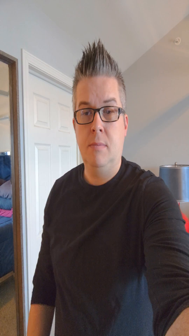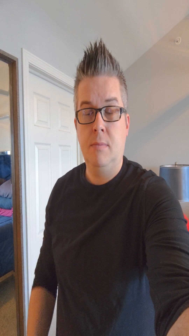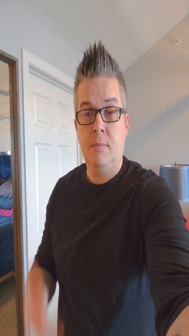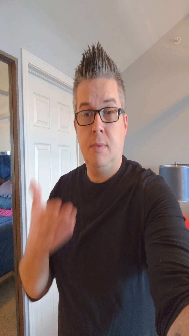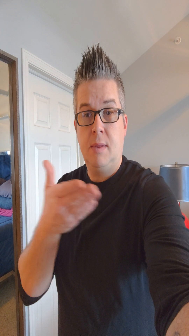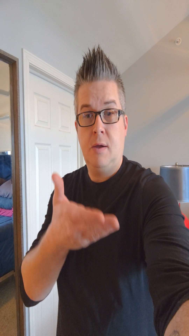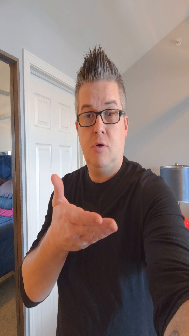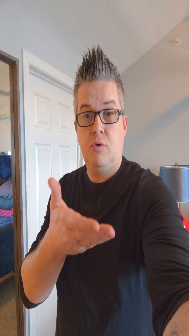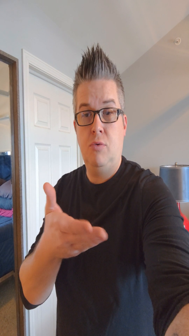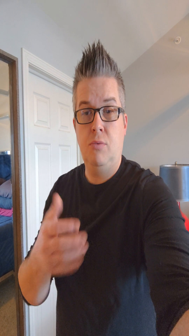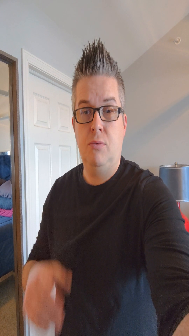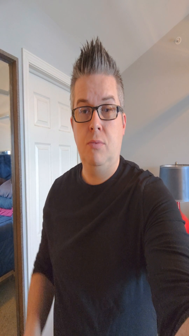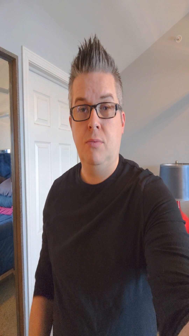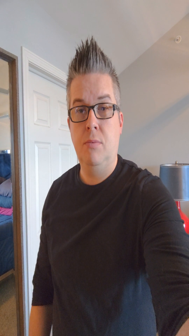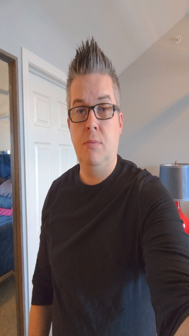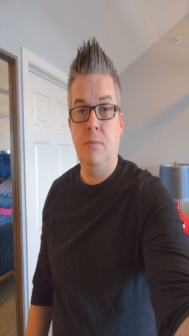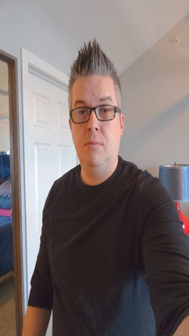there